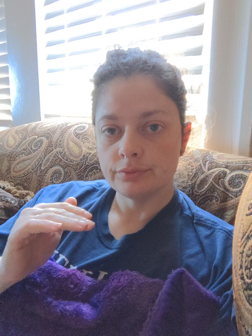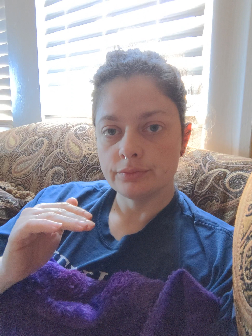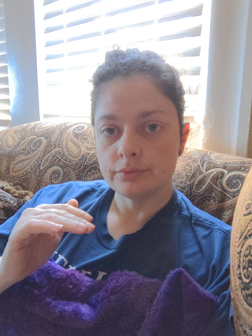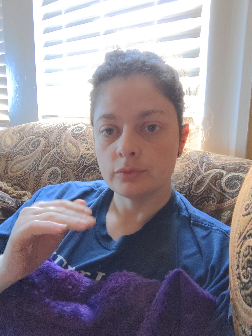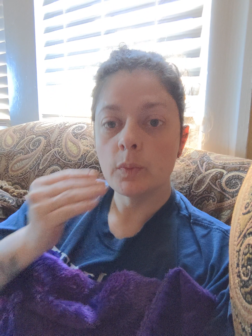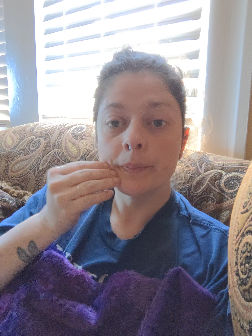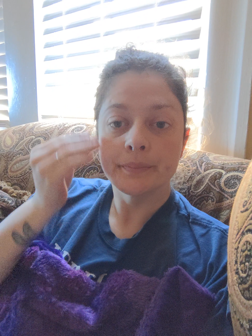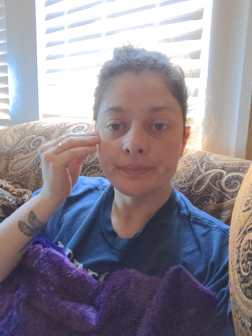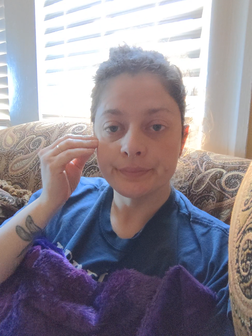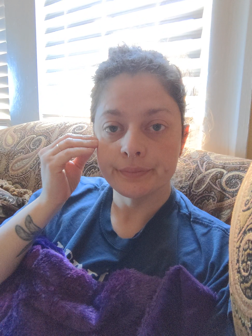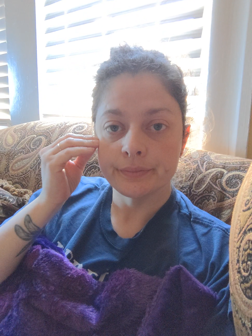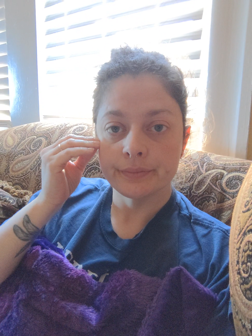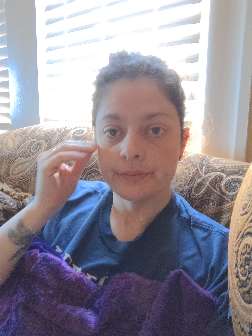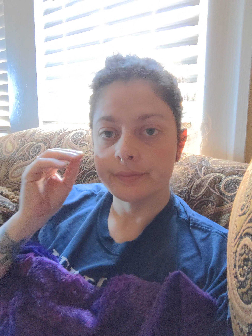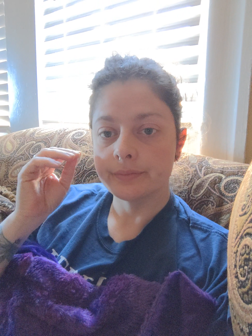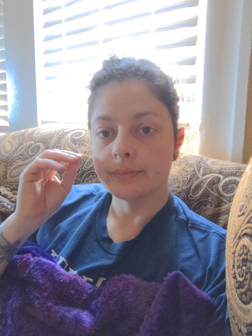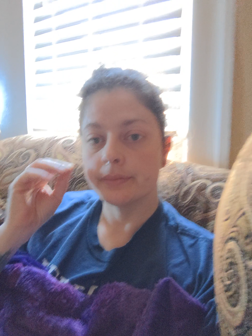home